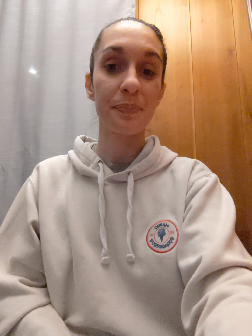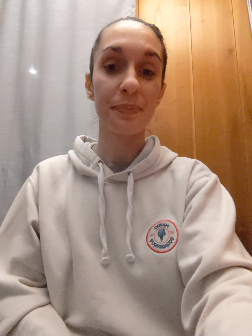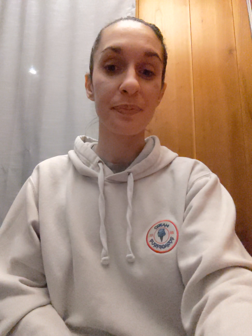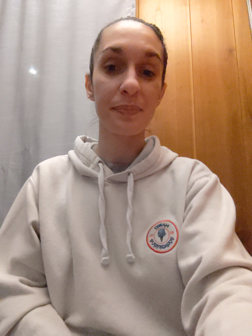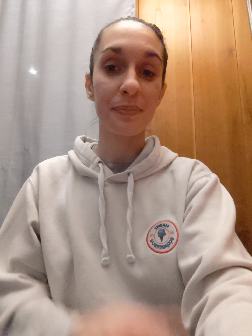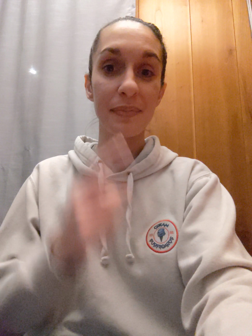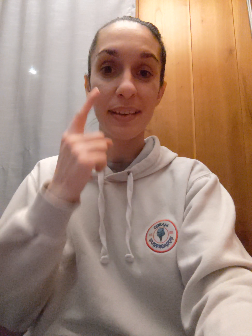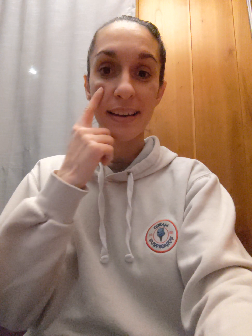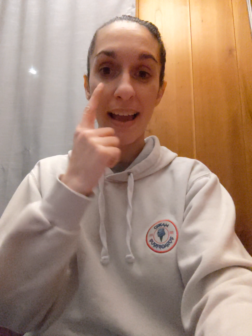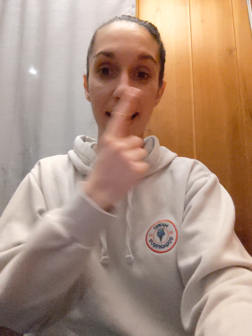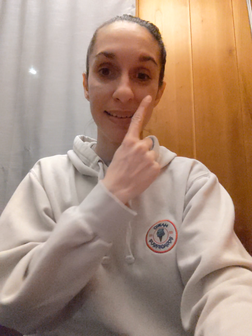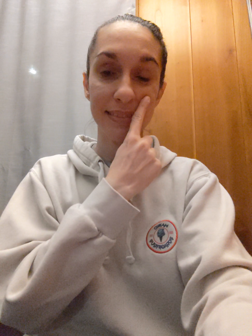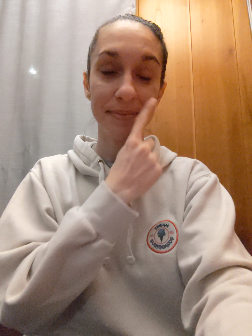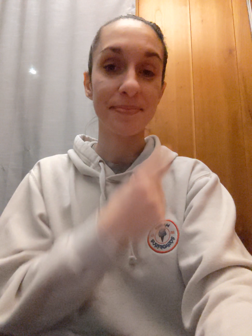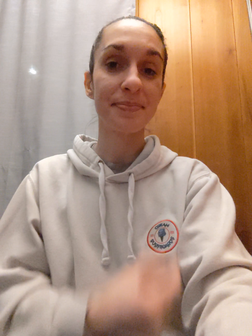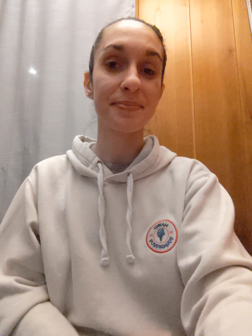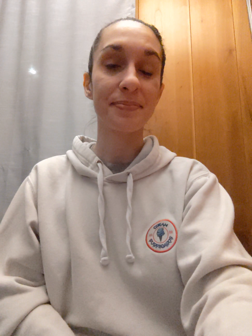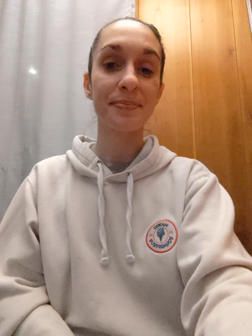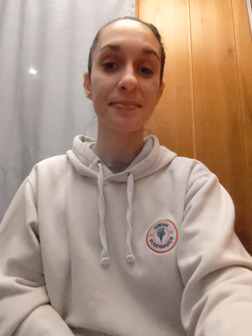eye